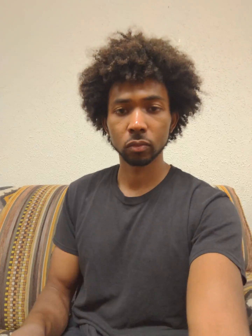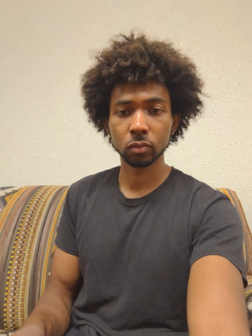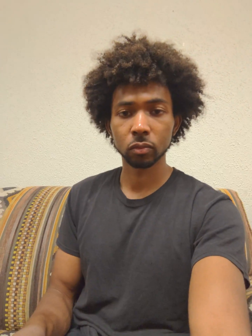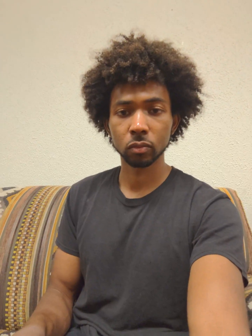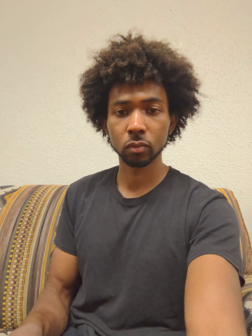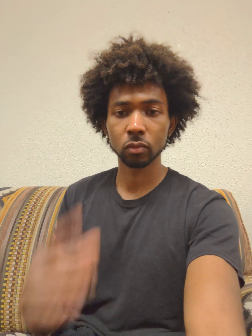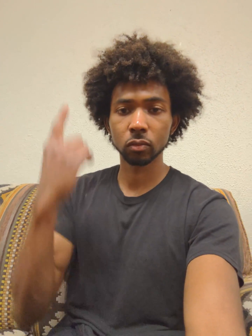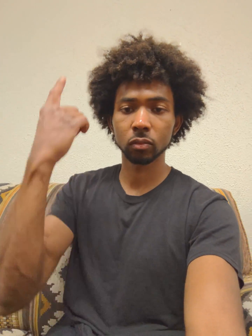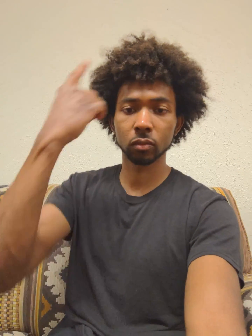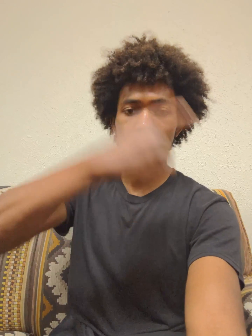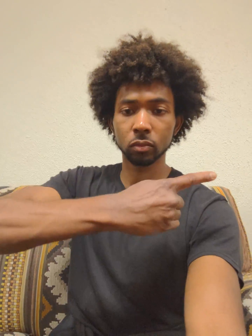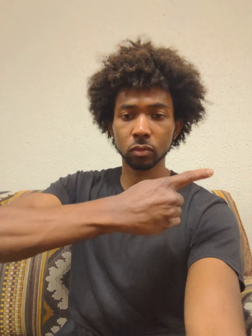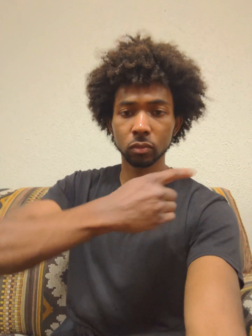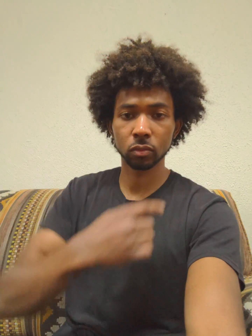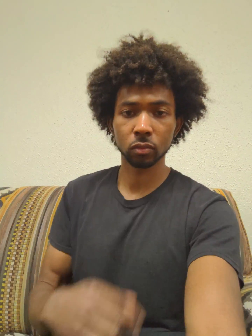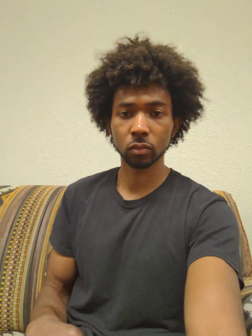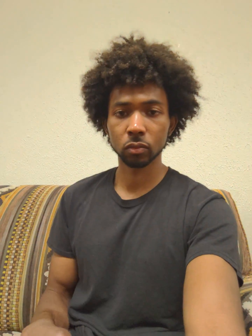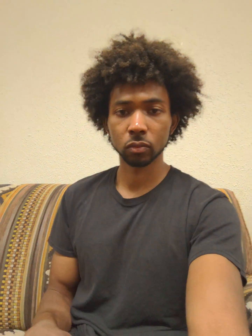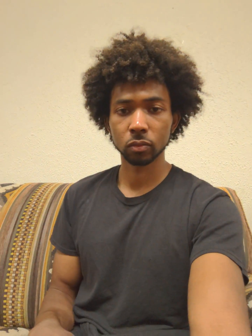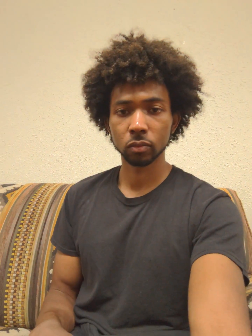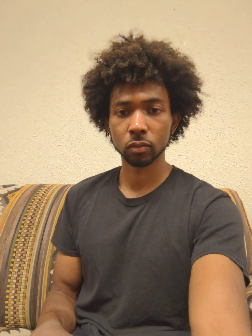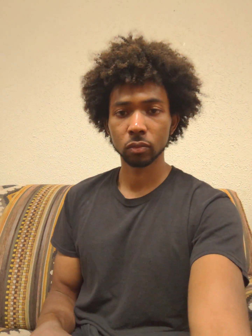day